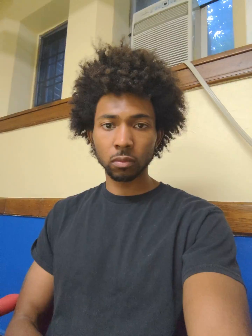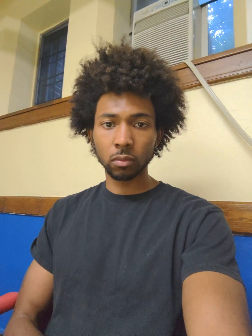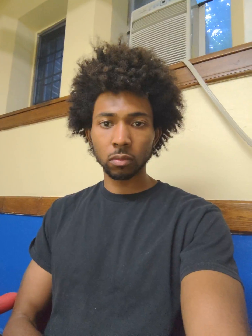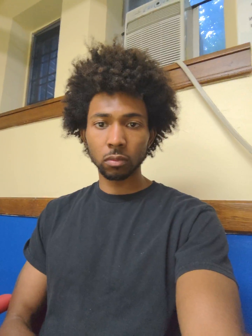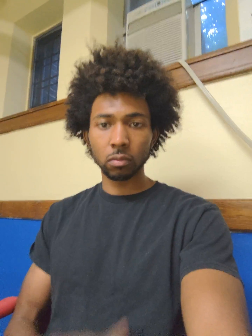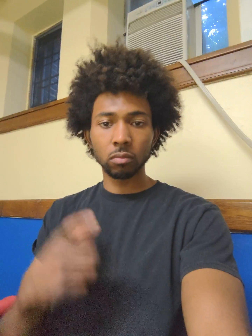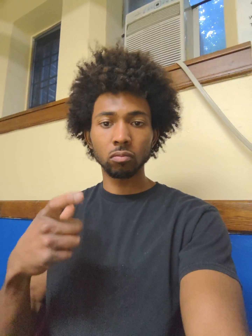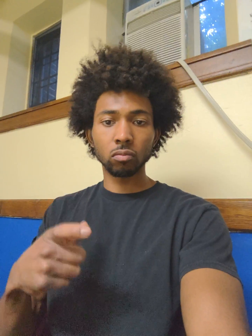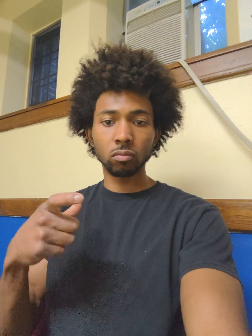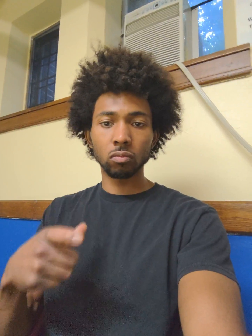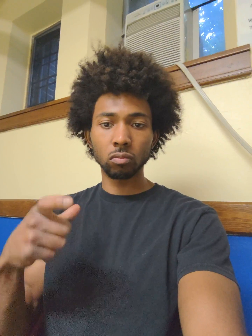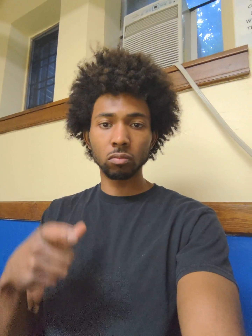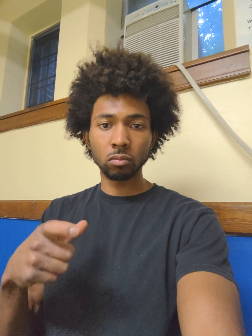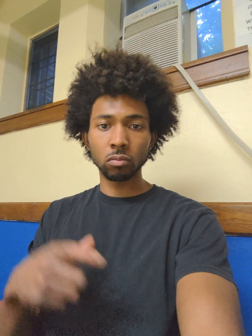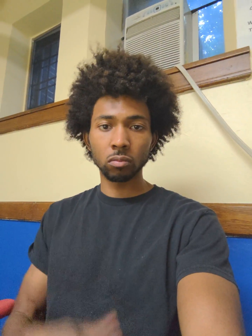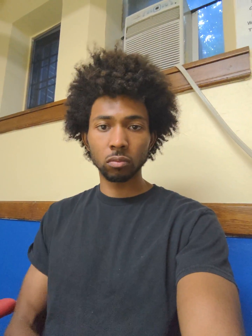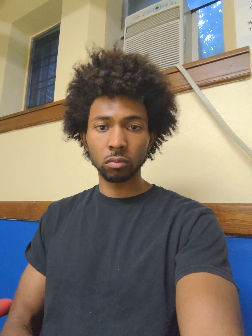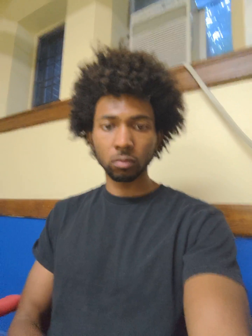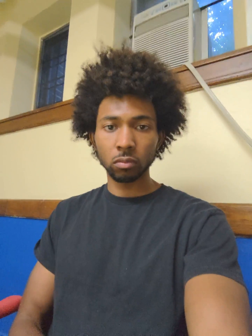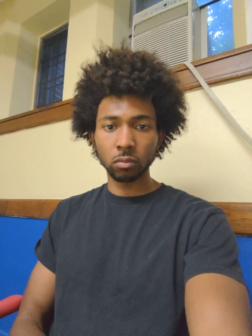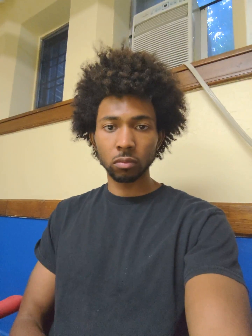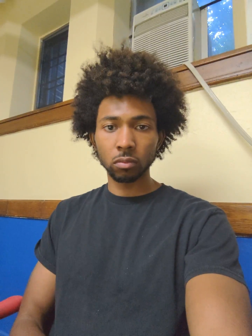plate